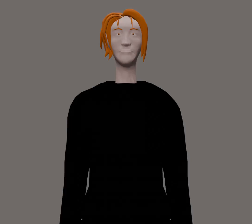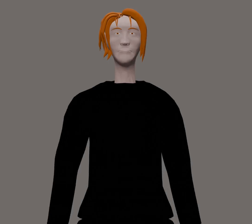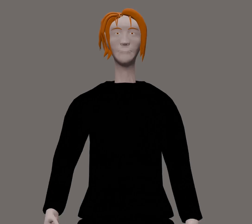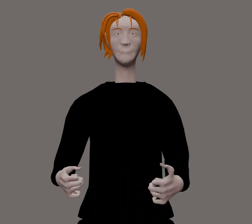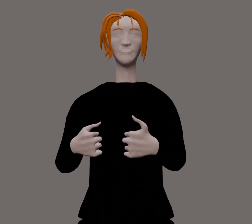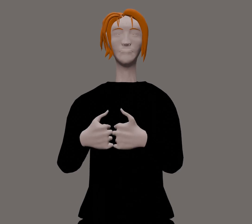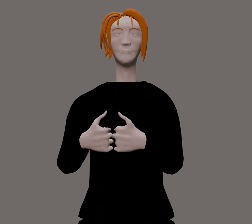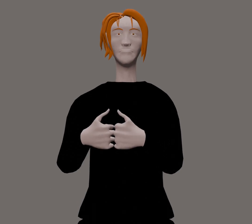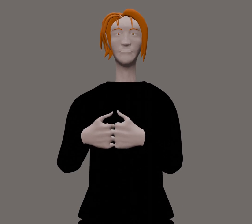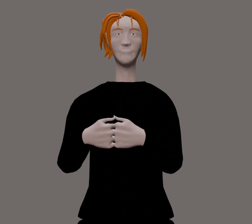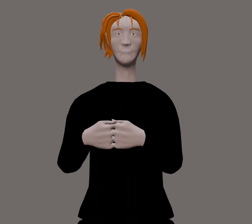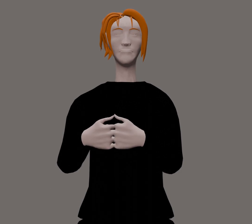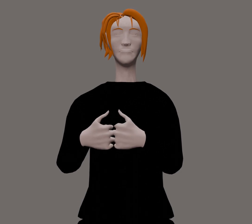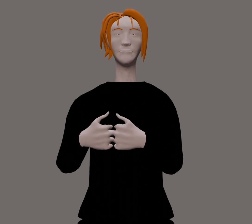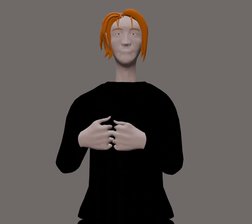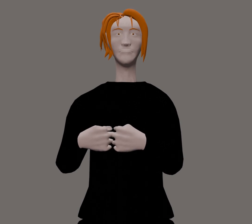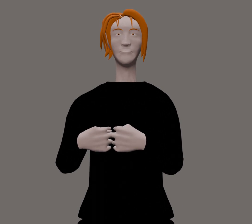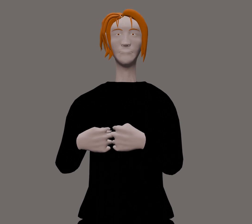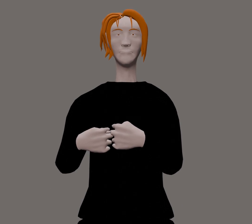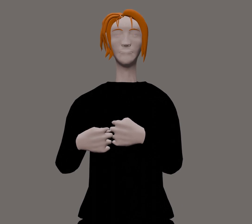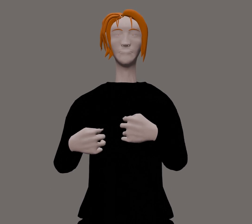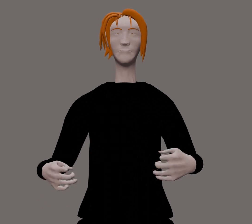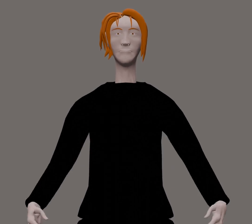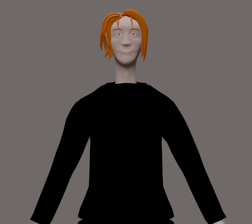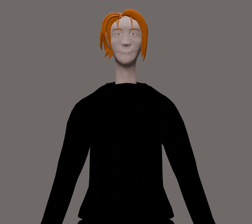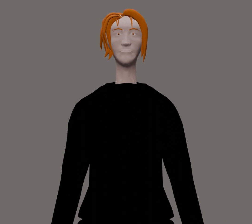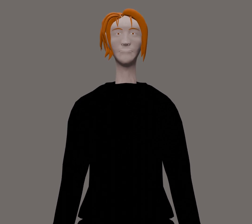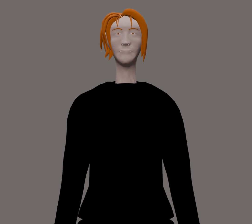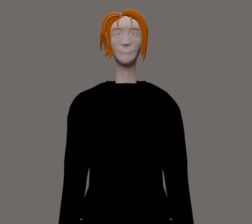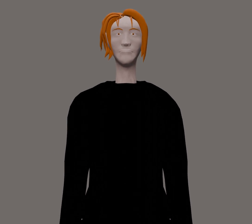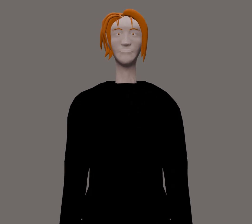Beau